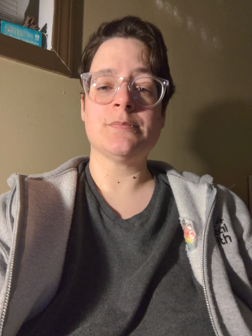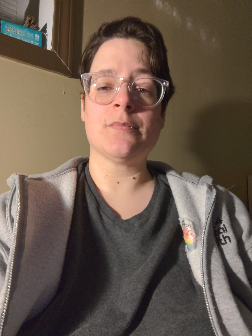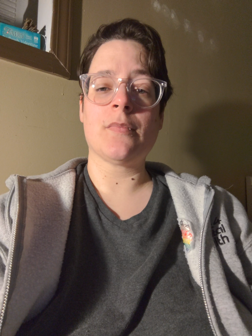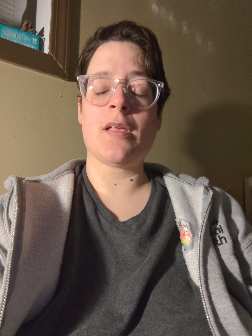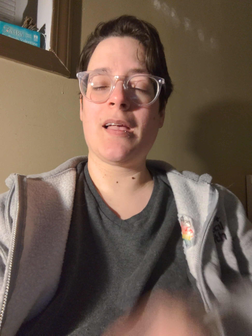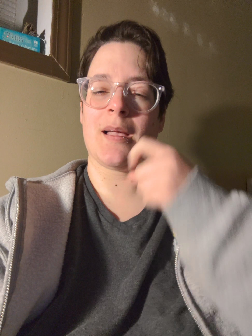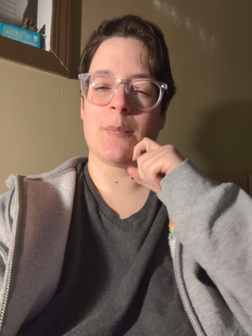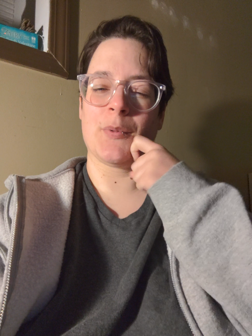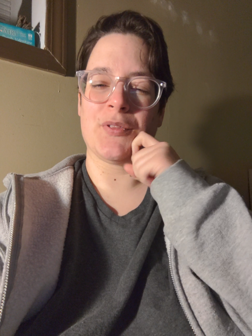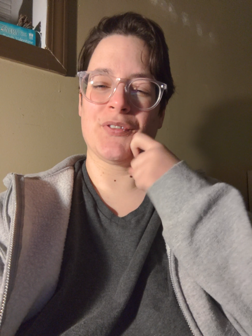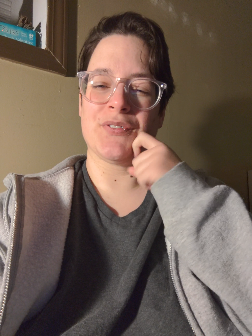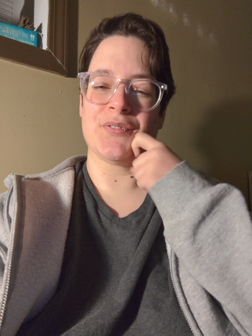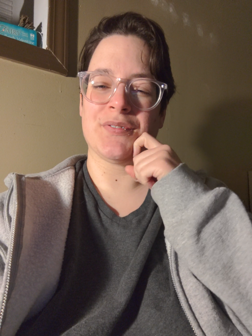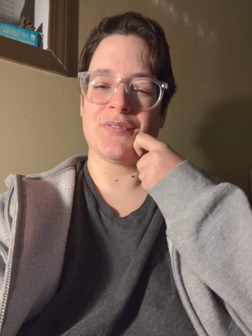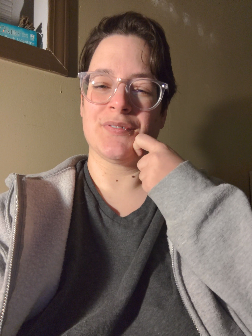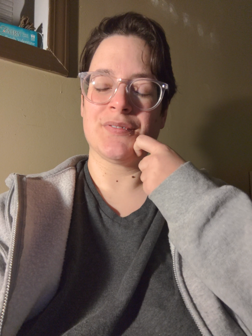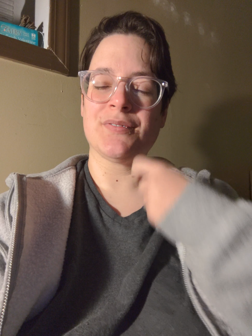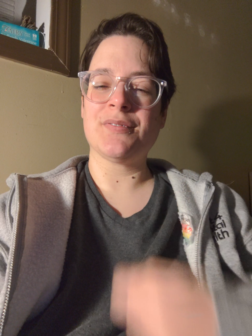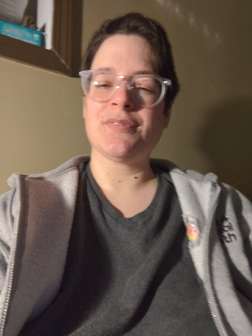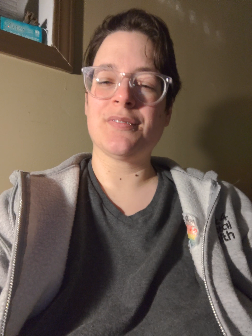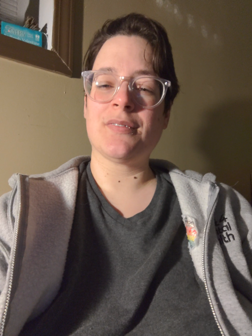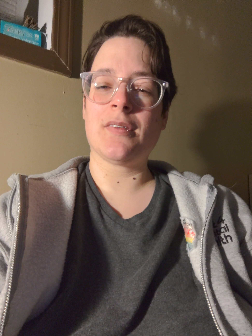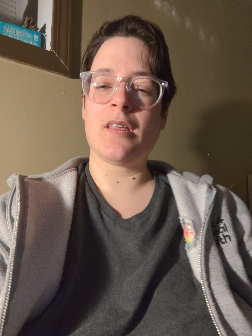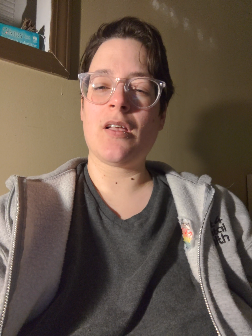apple